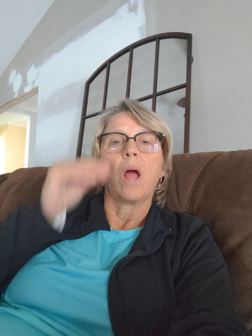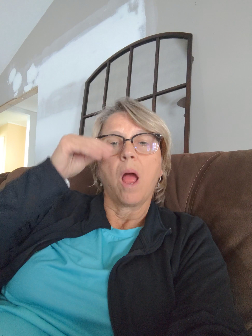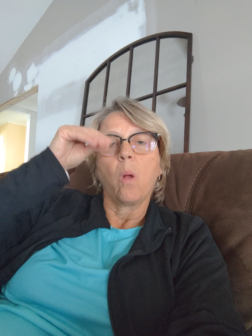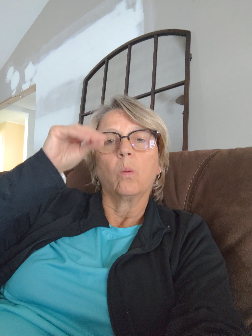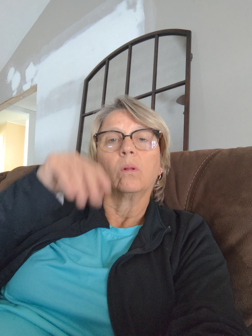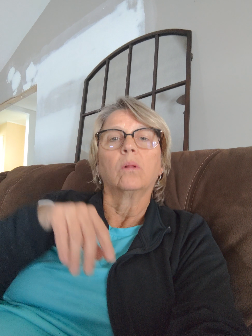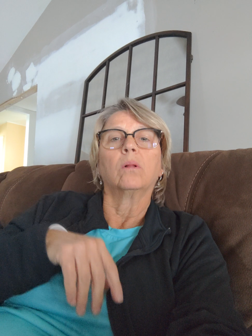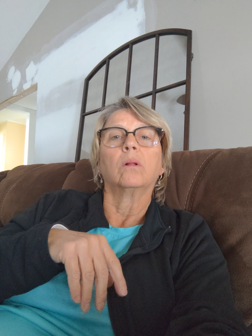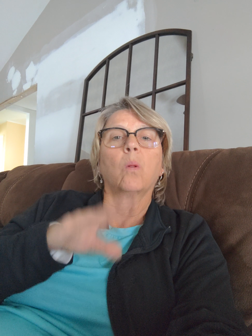owl